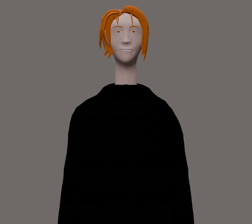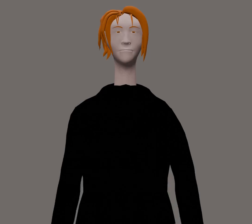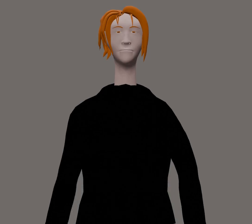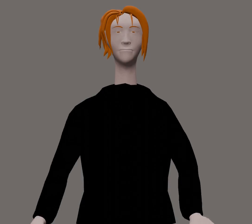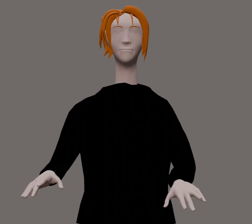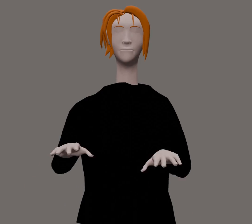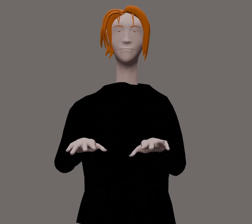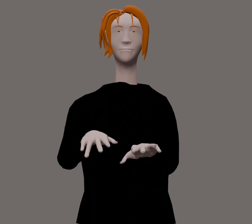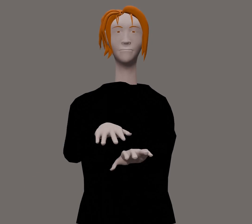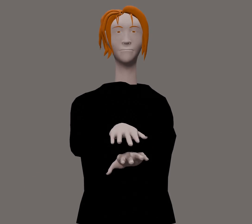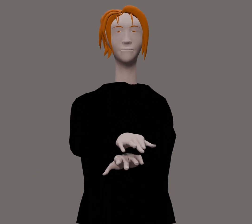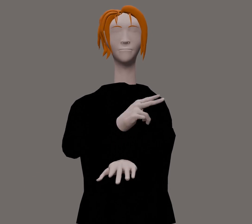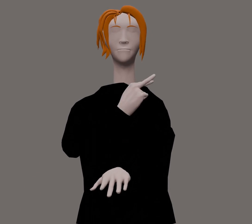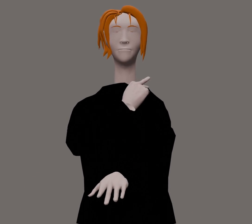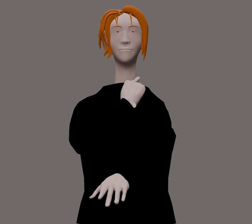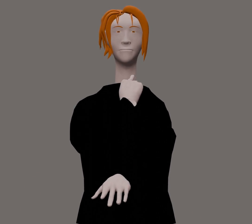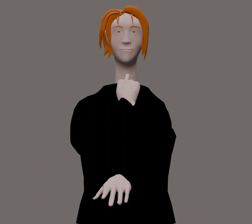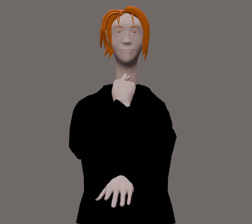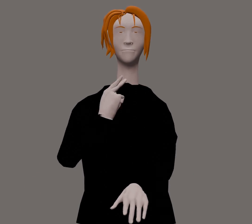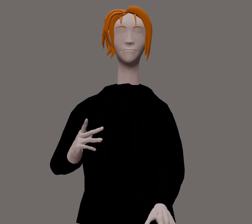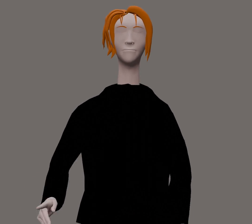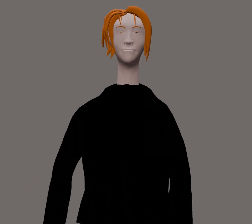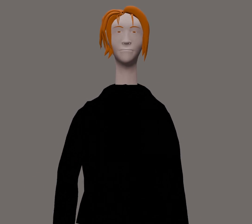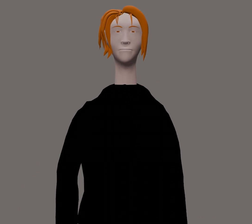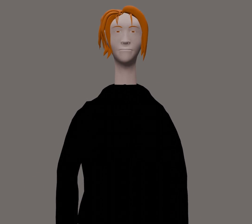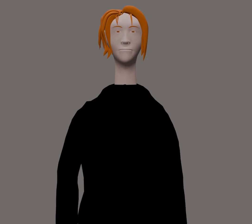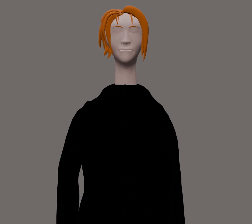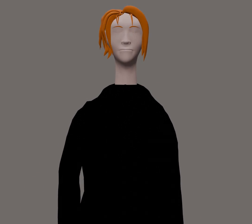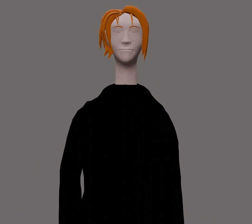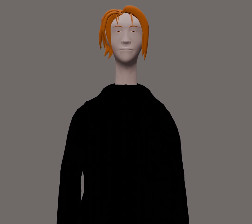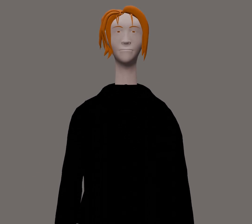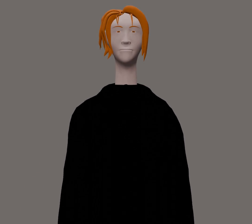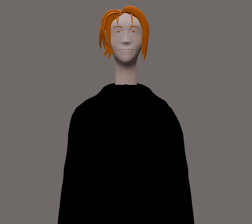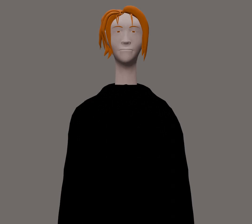Bottle Neck